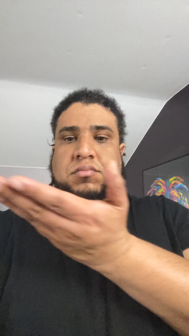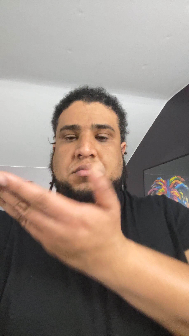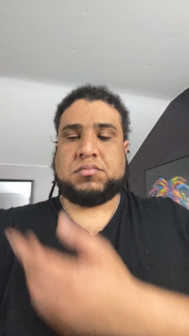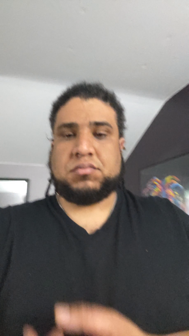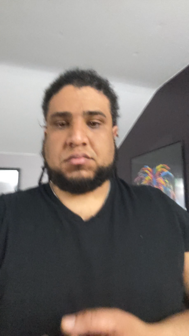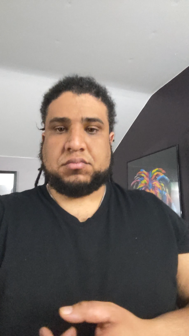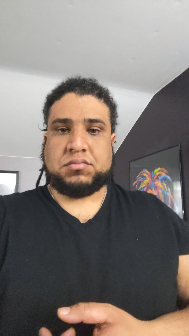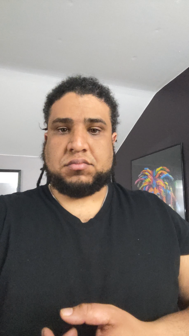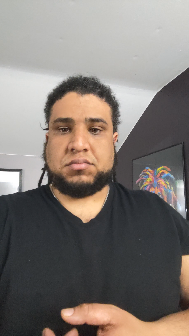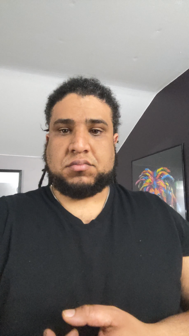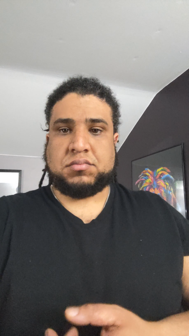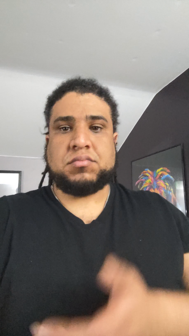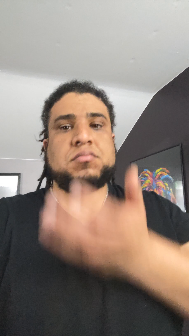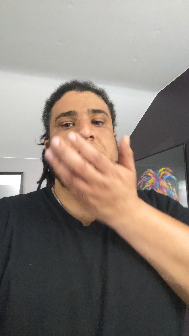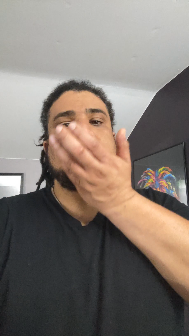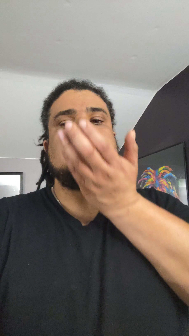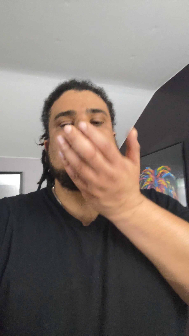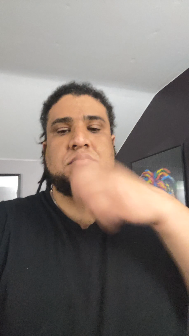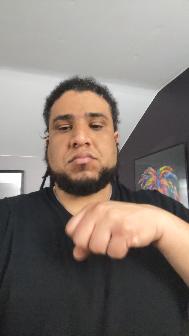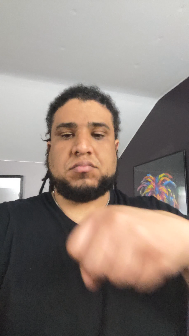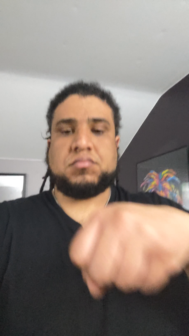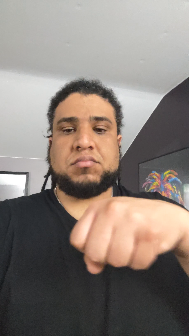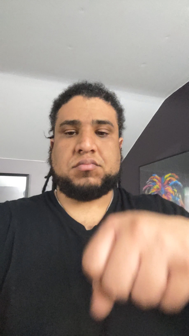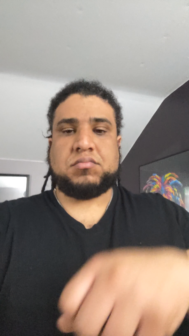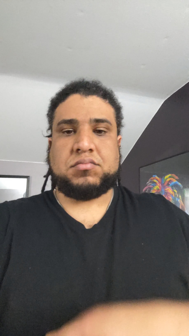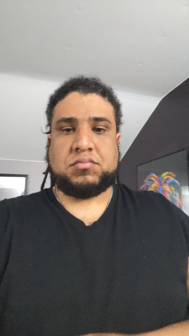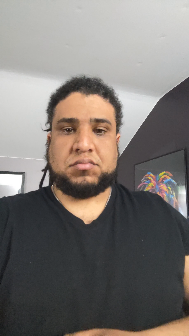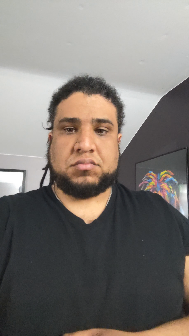lawn mower